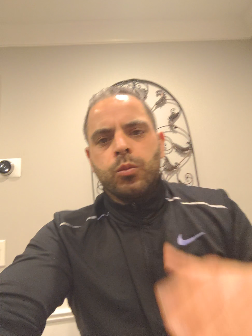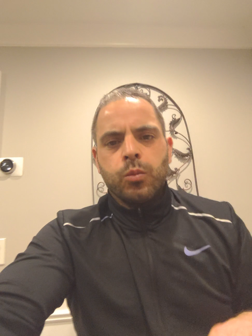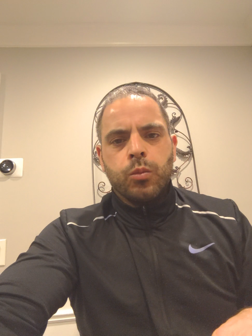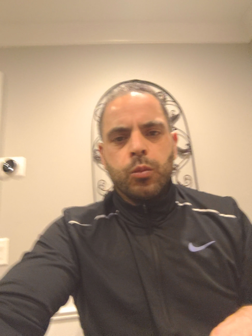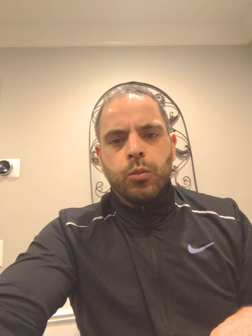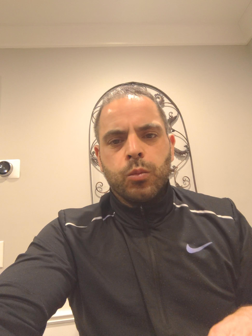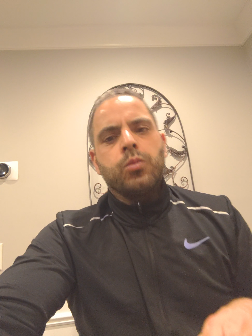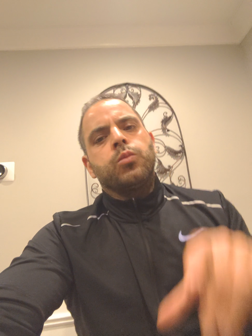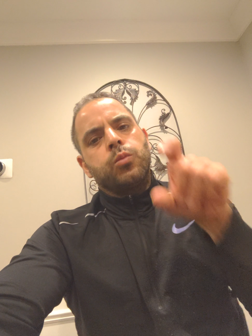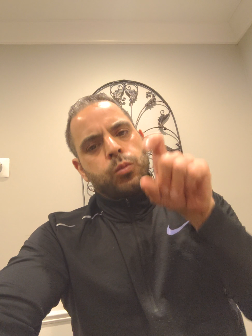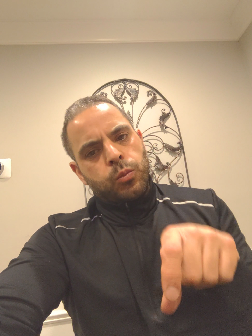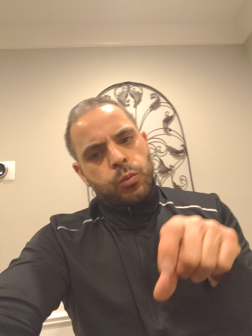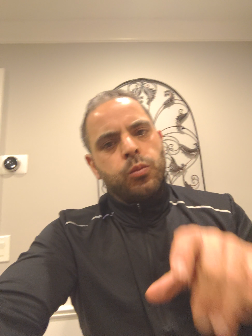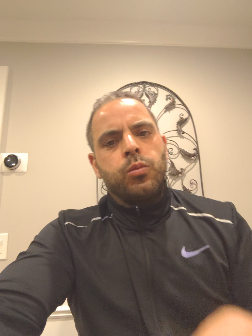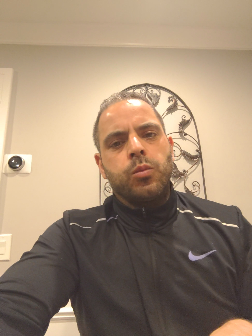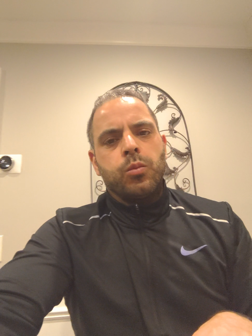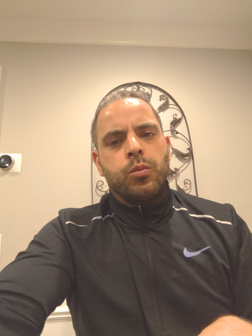have to